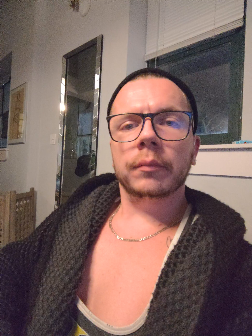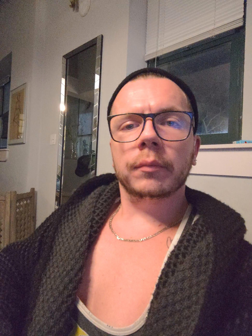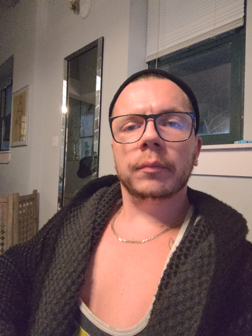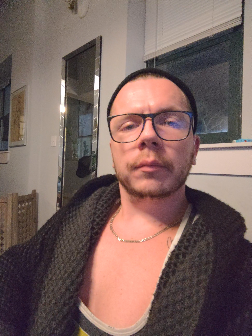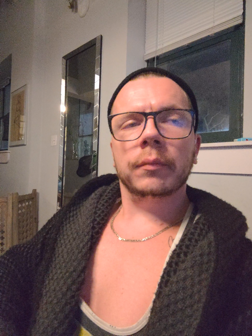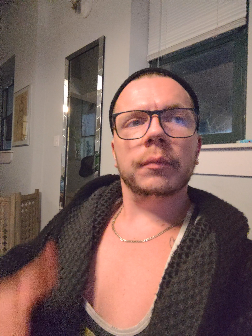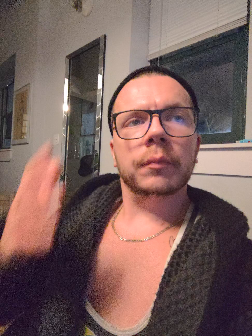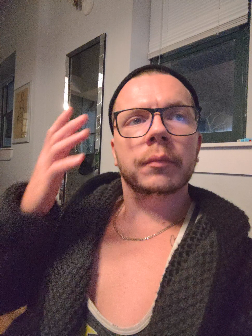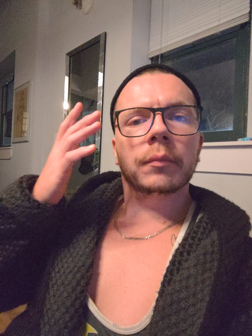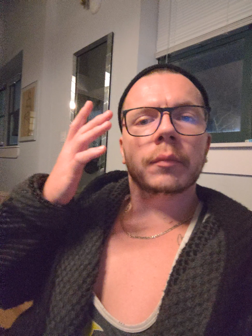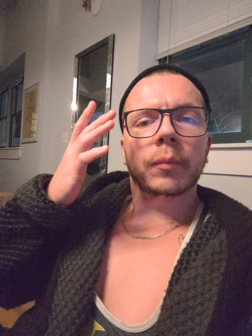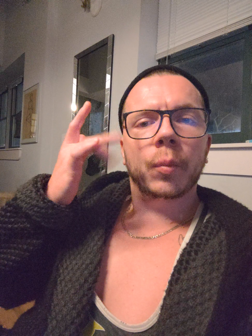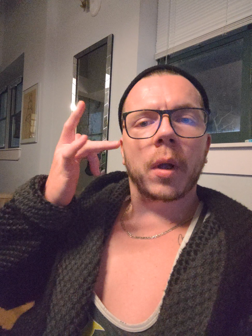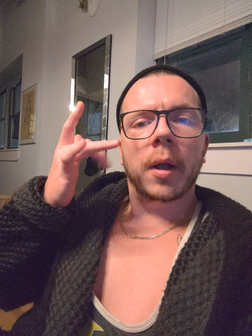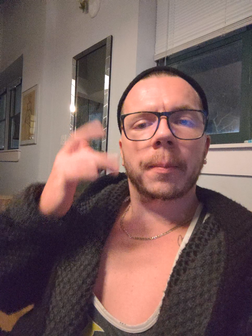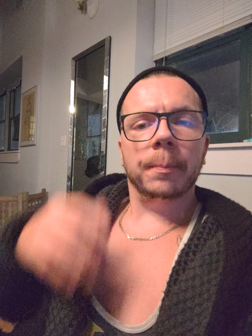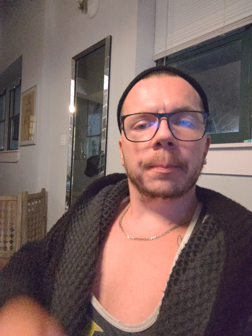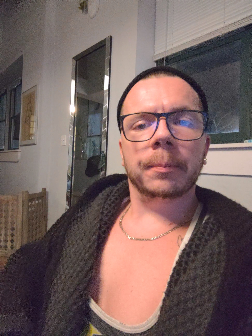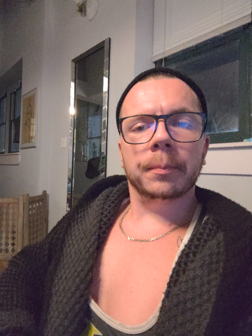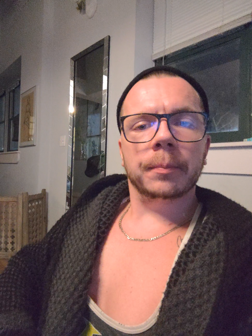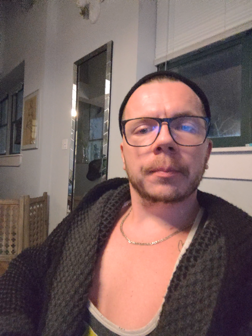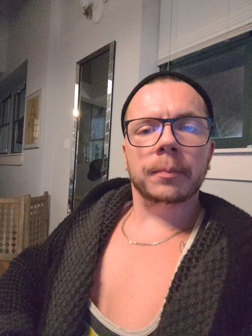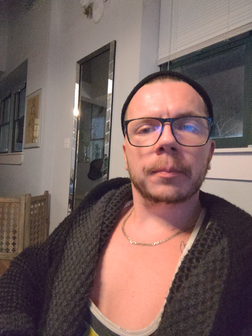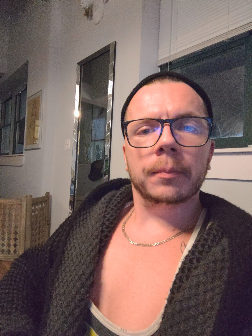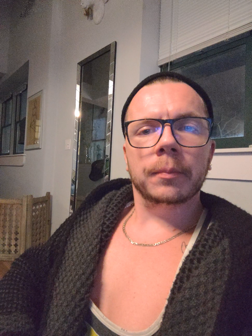why